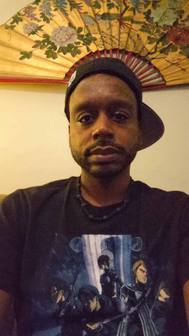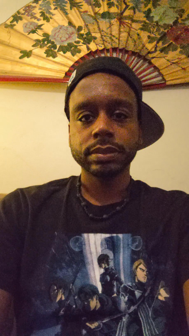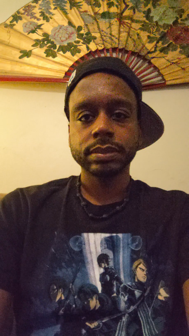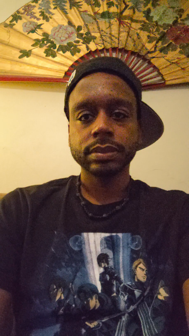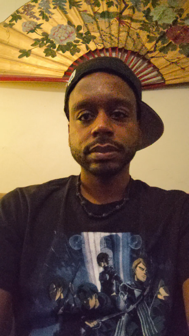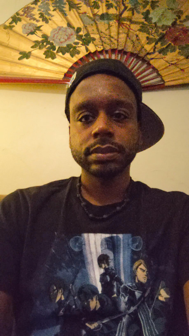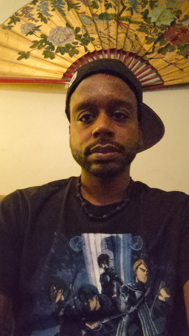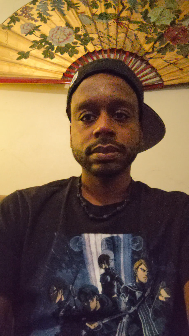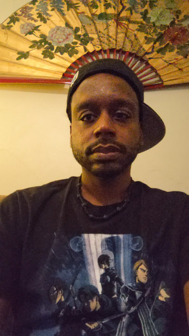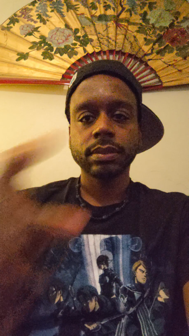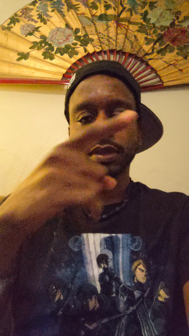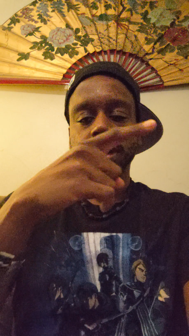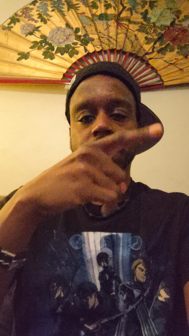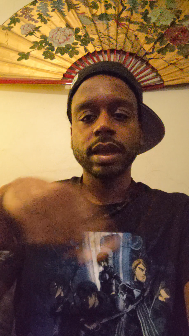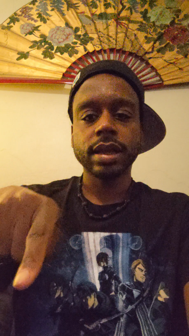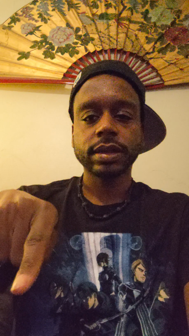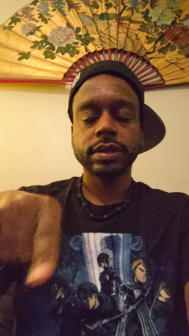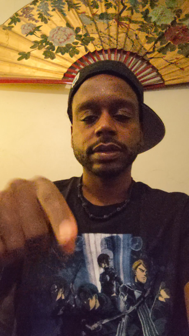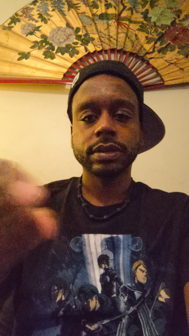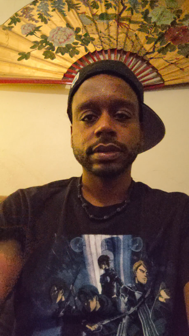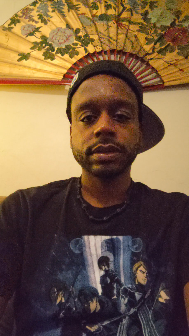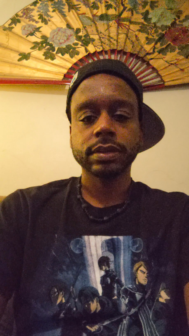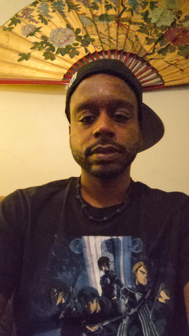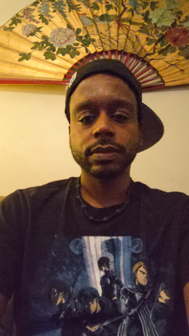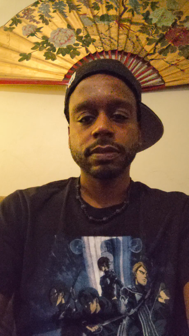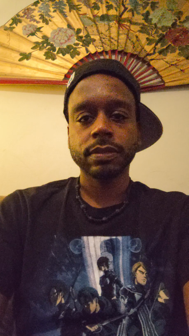cut